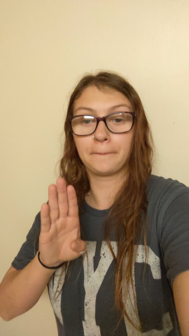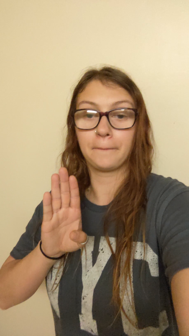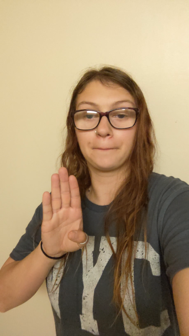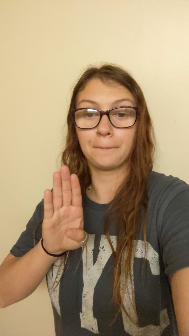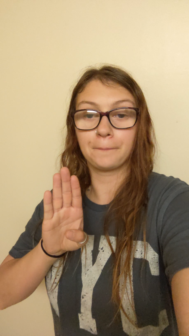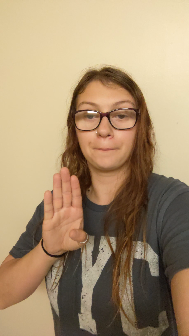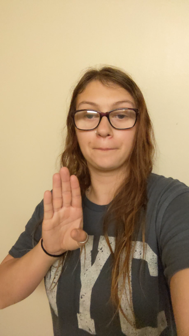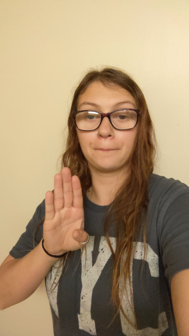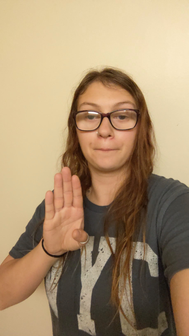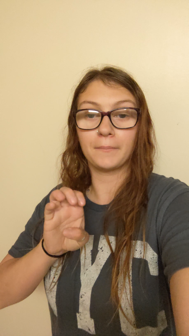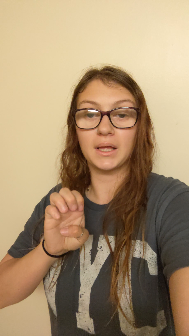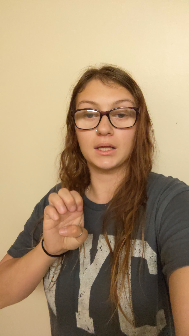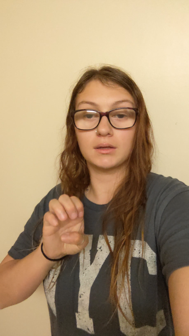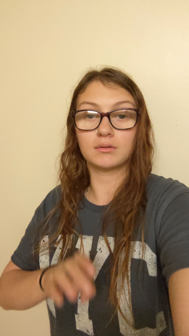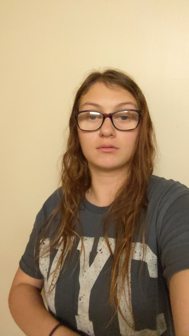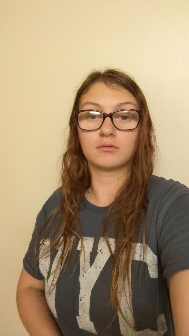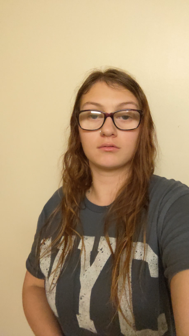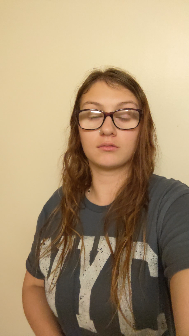be